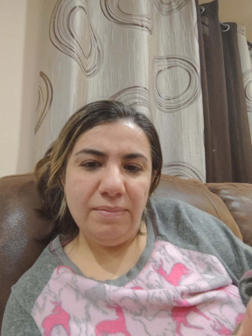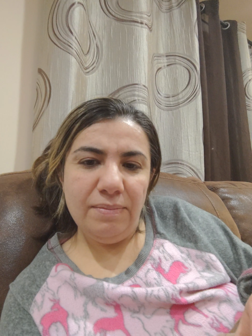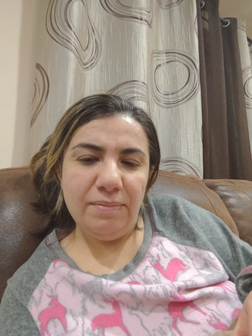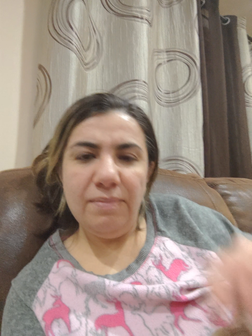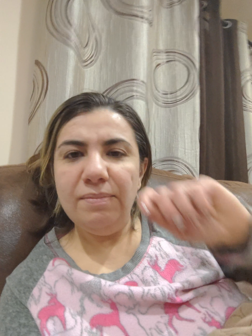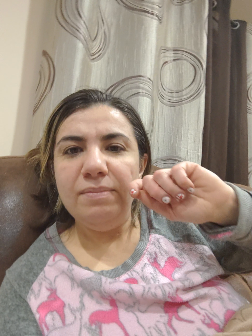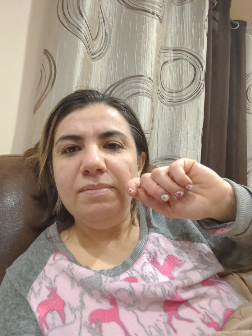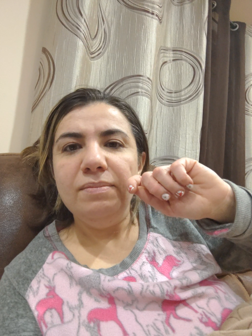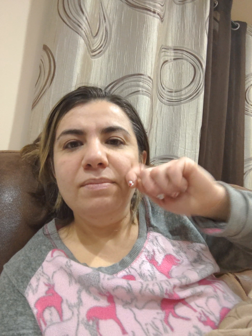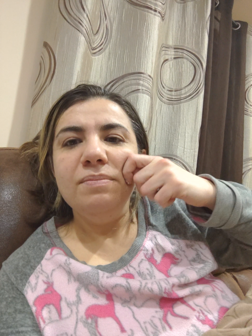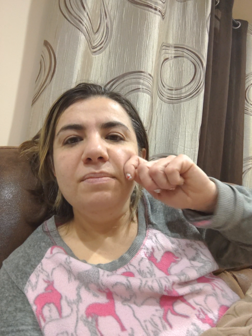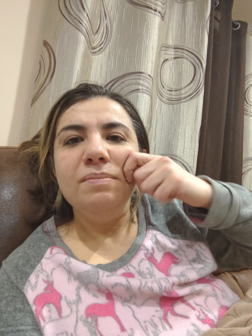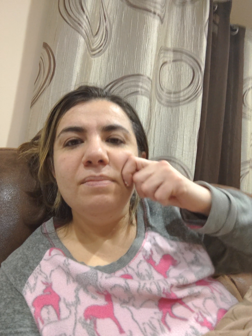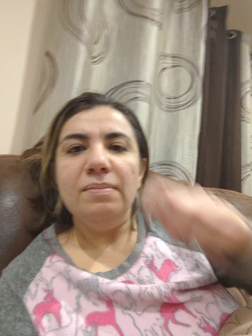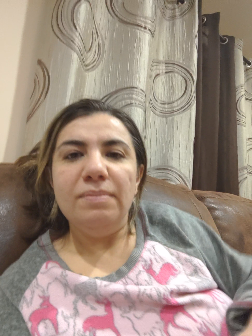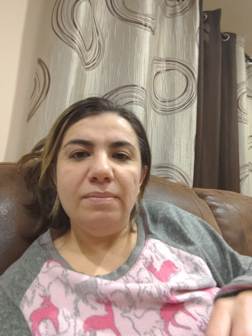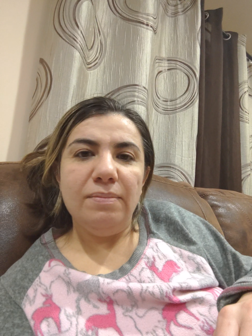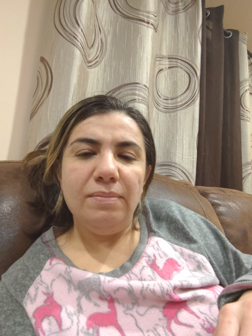apple